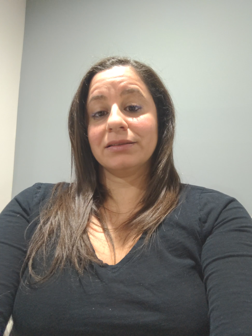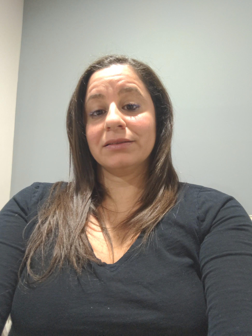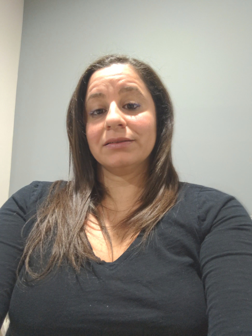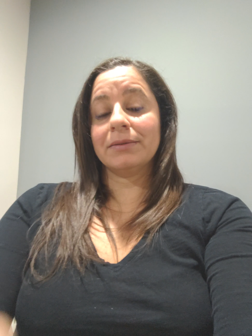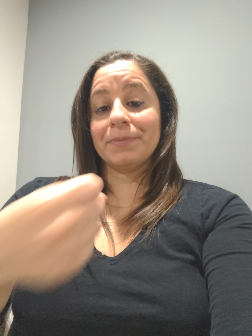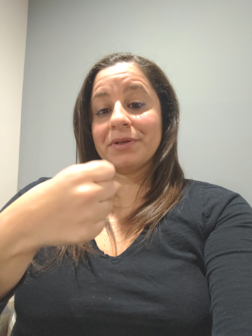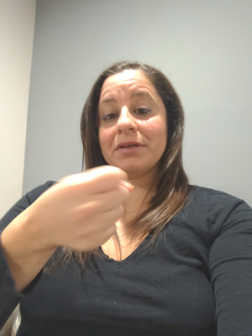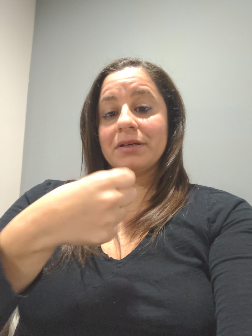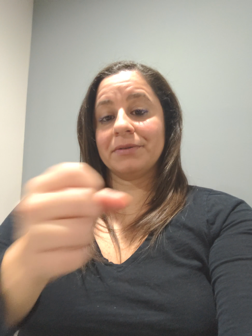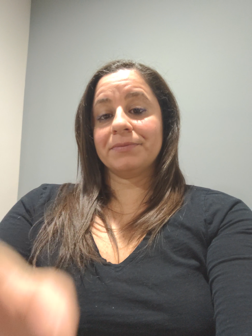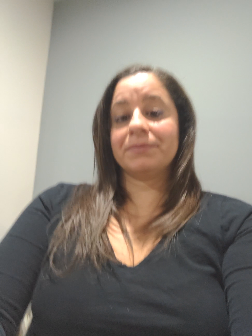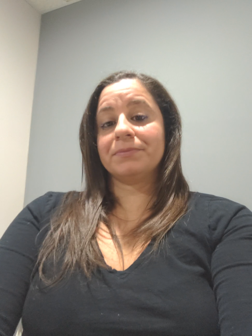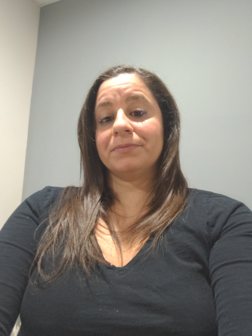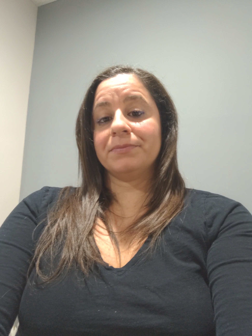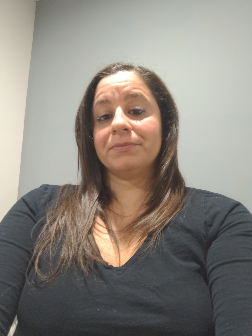make